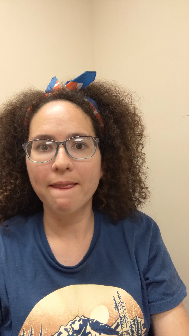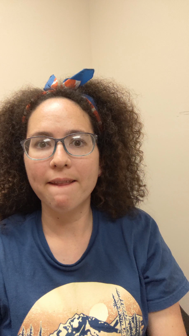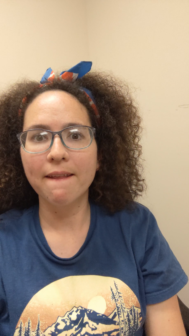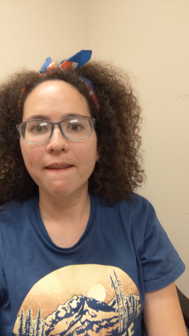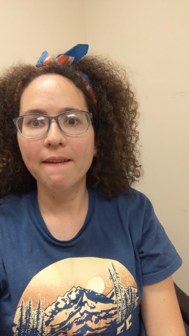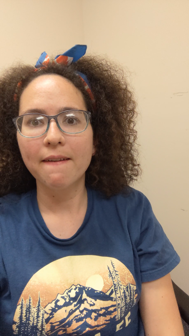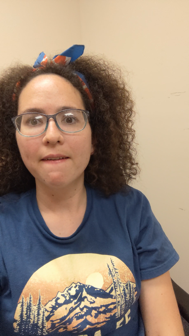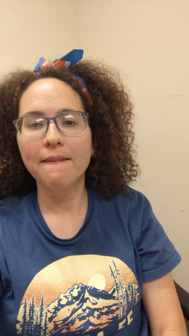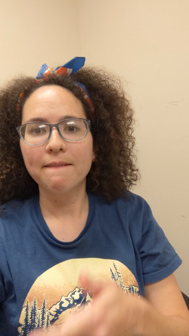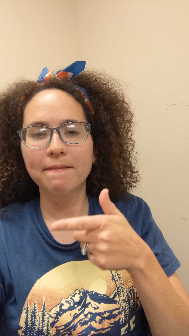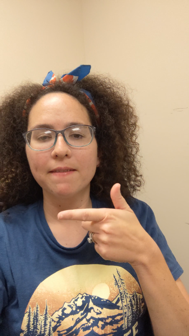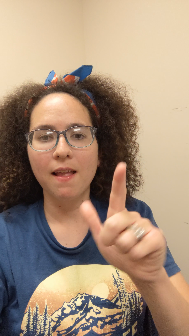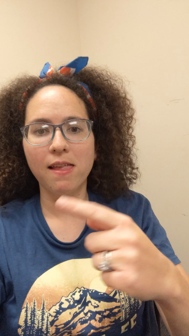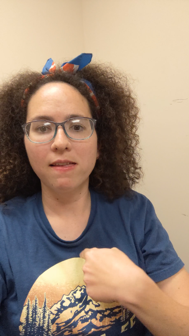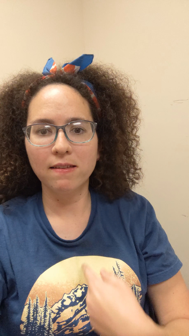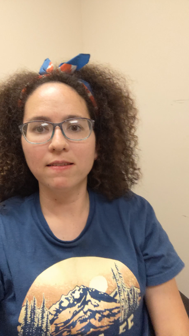let me